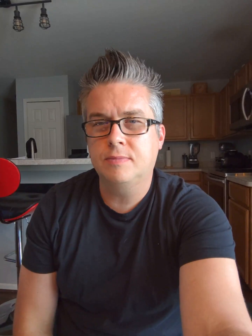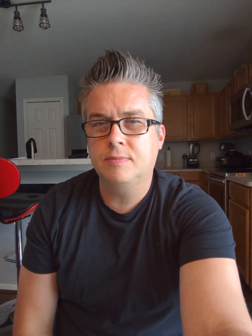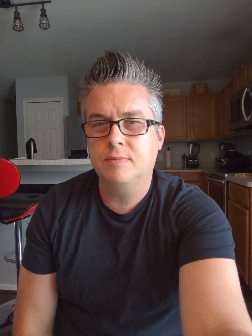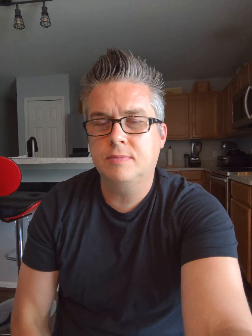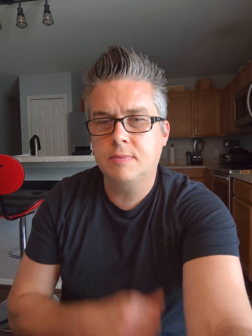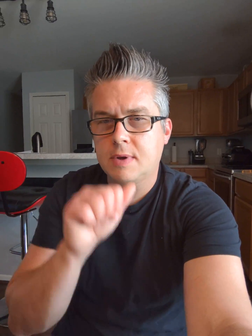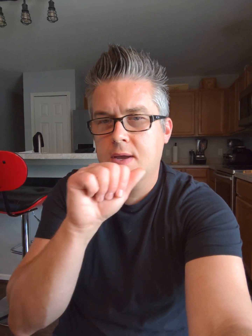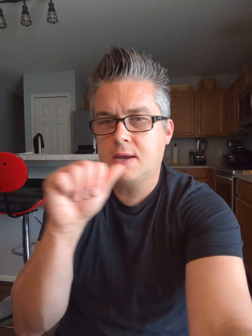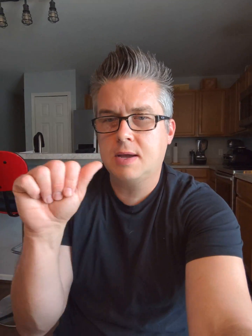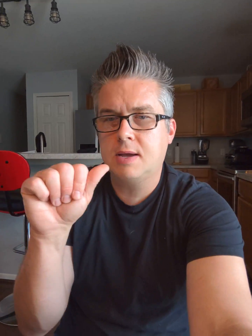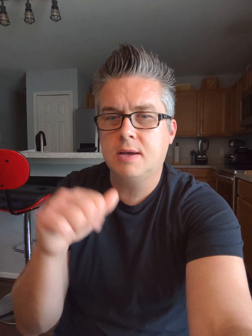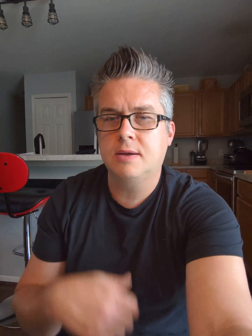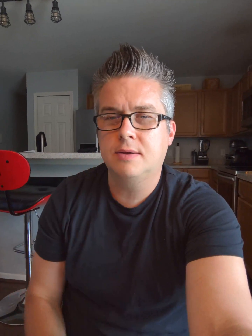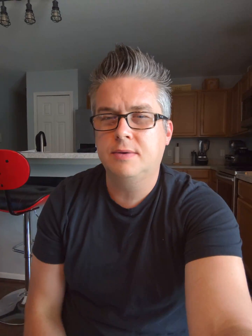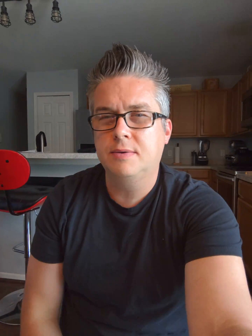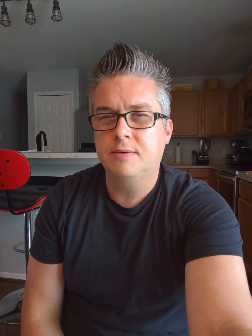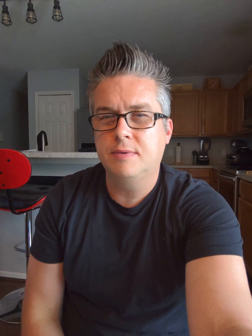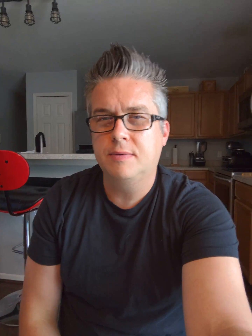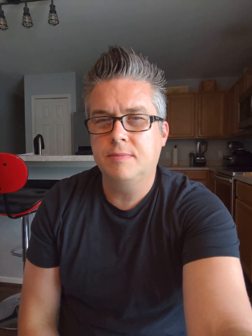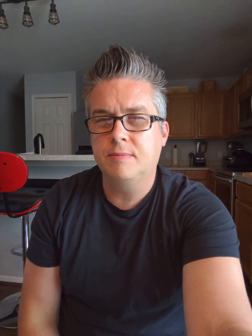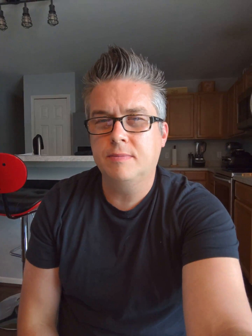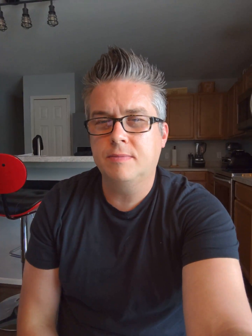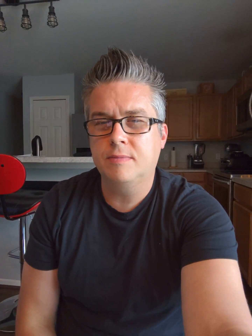a